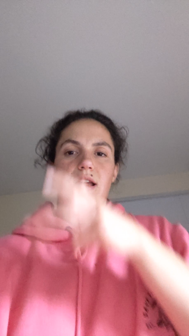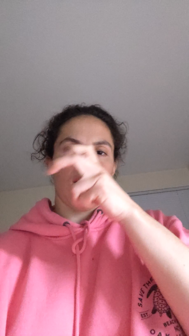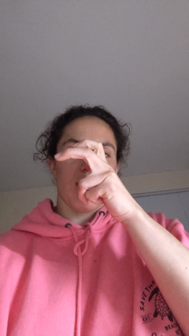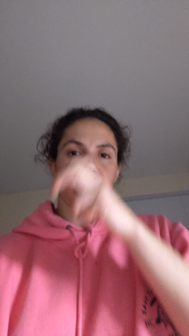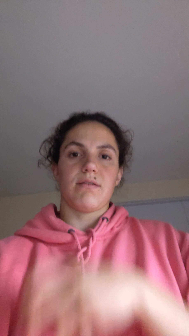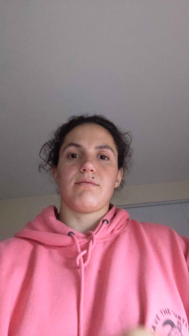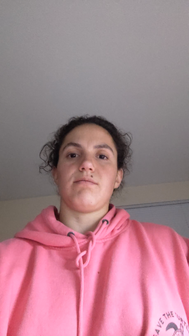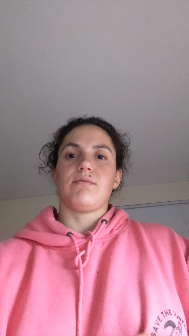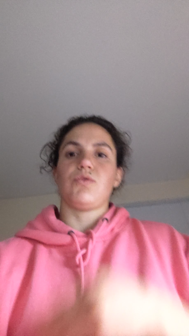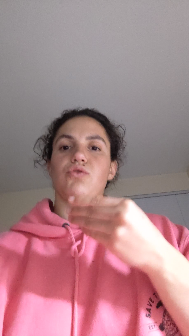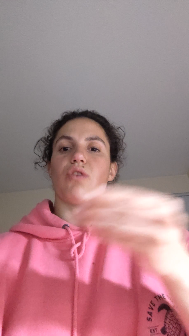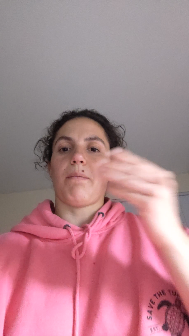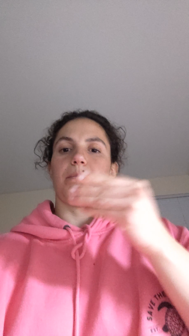shopping